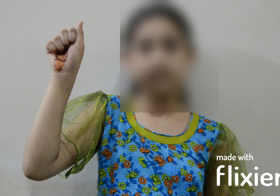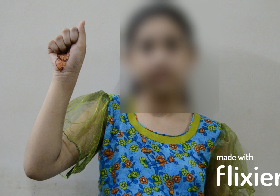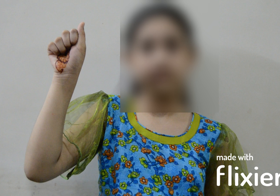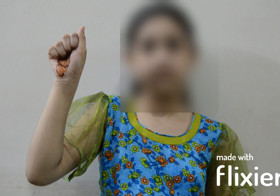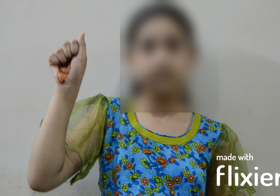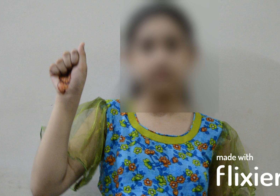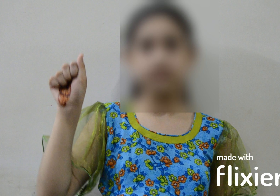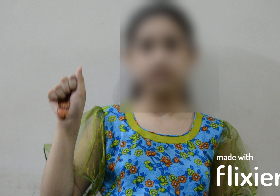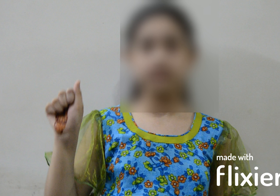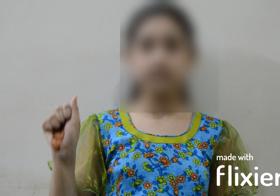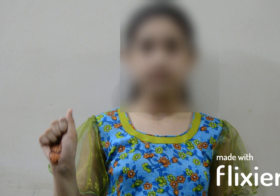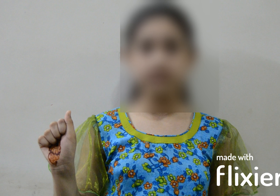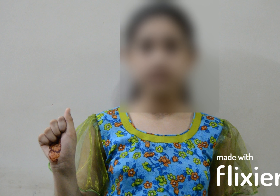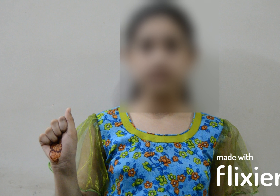آ